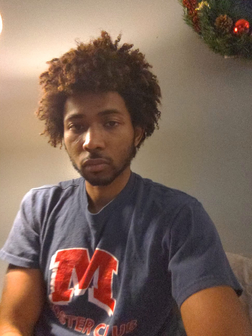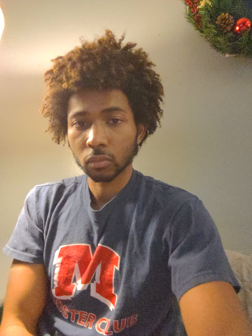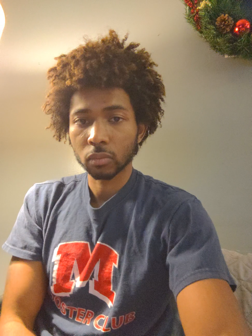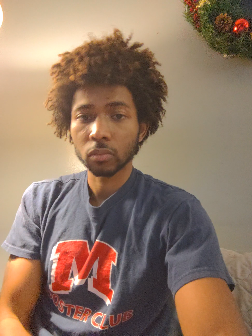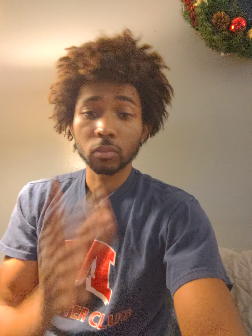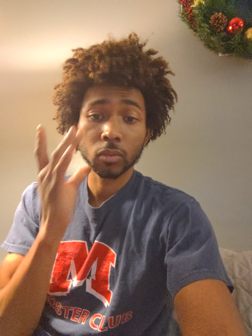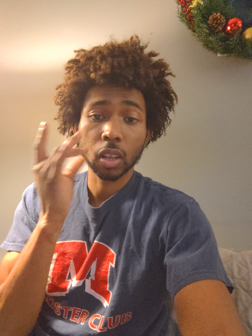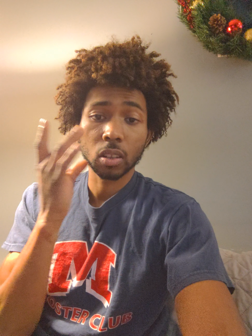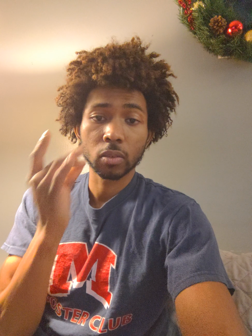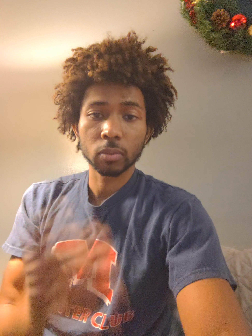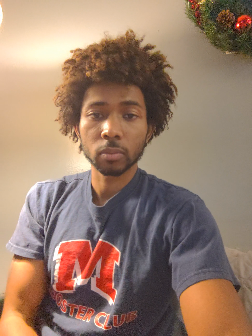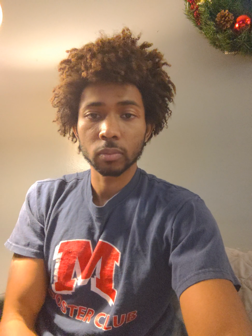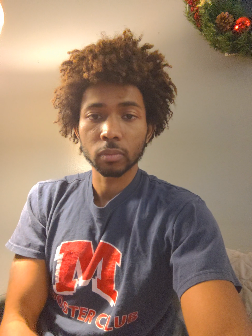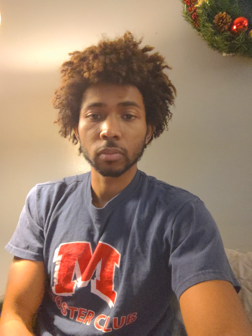cat